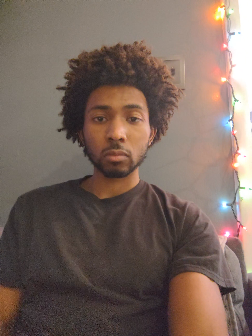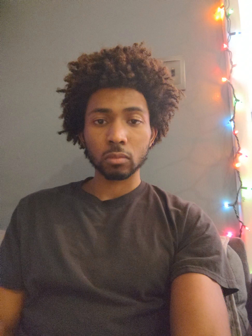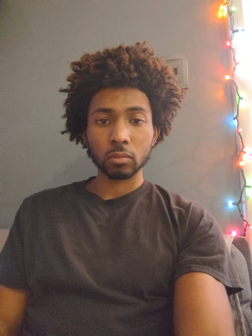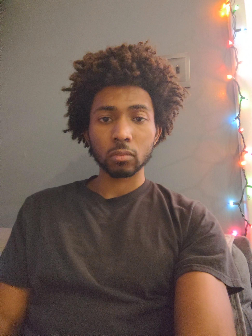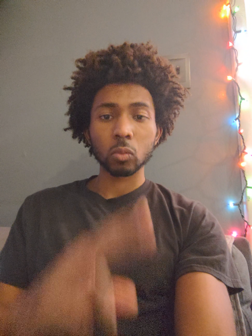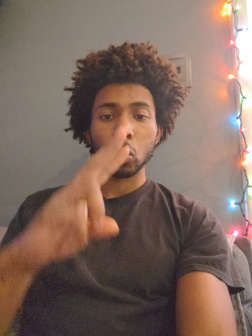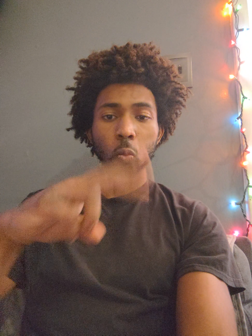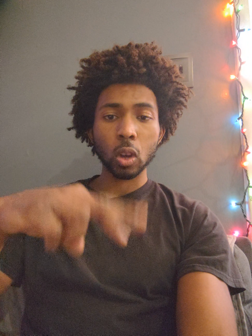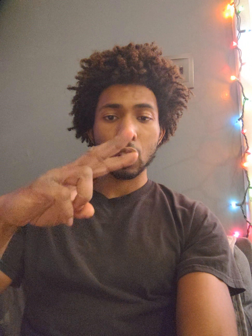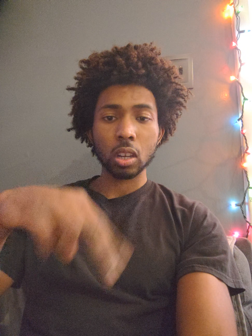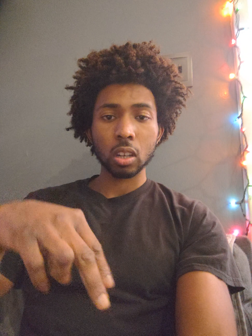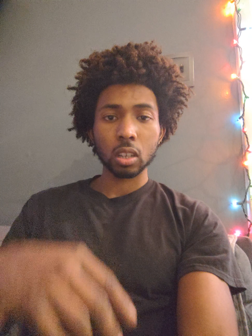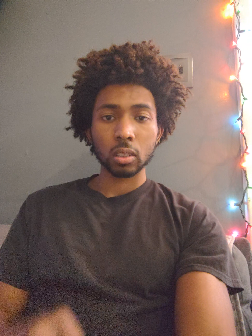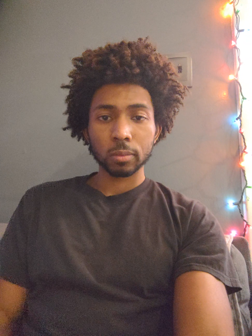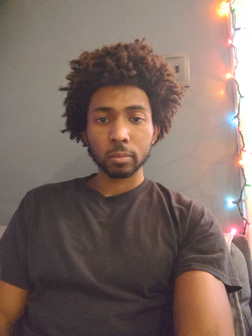read